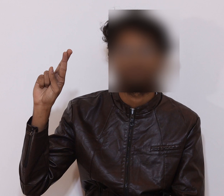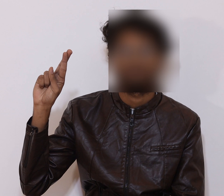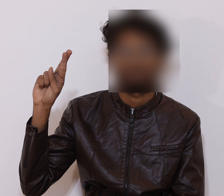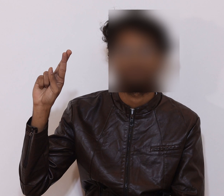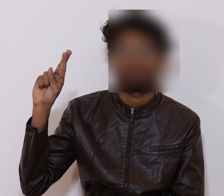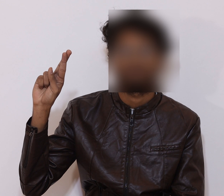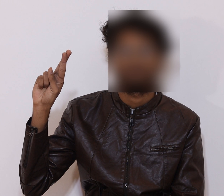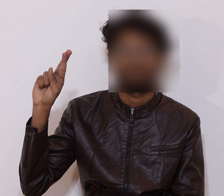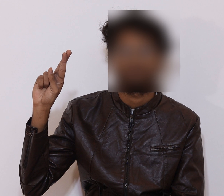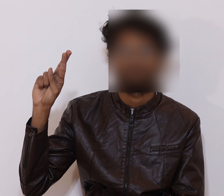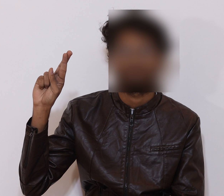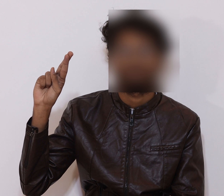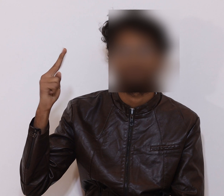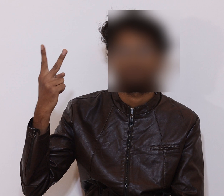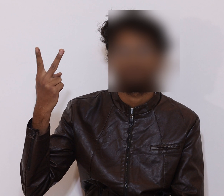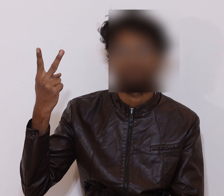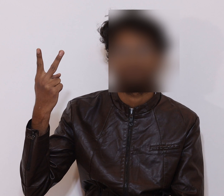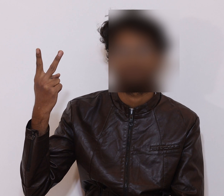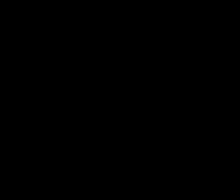ڑ